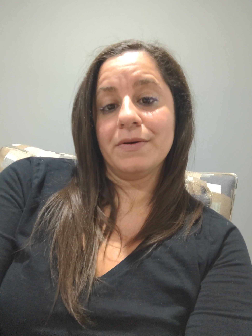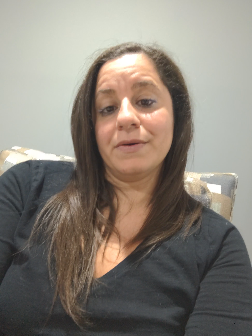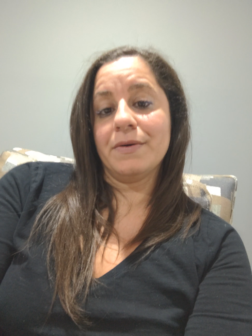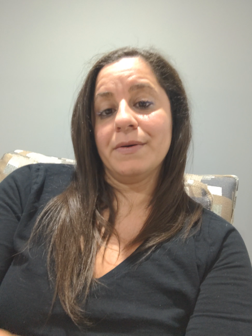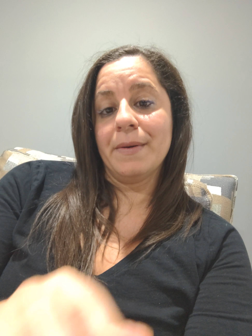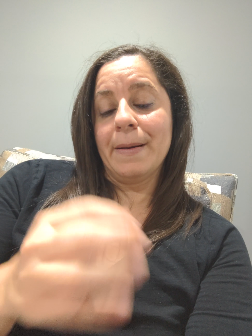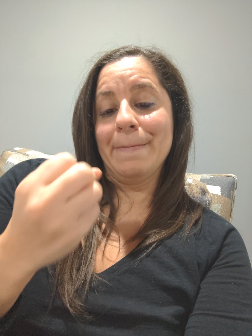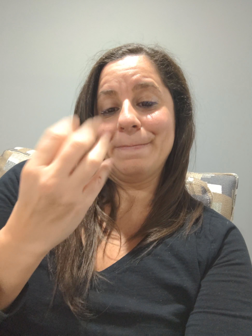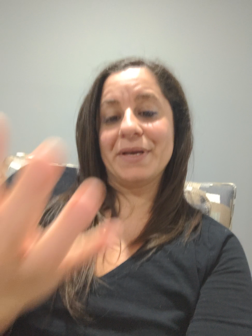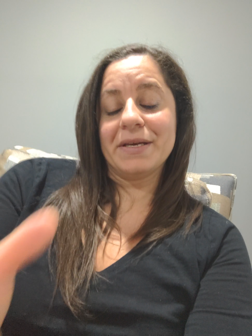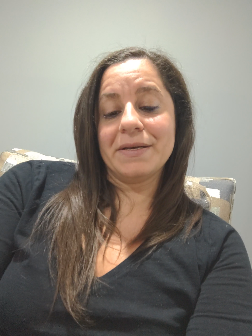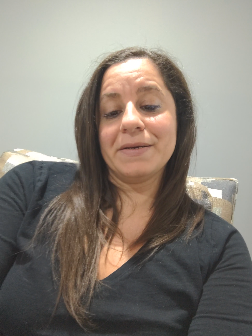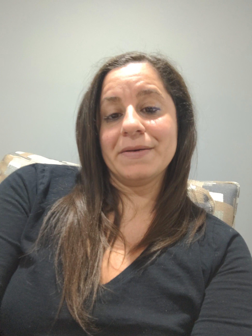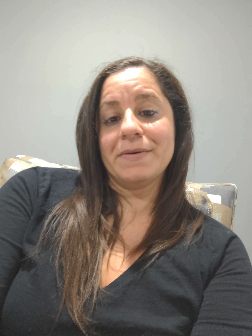many